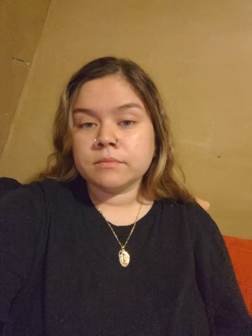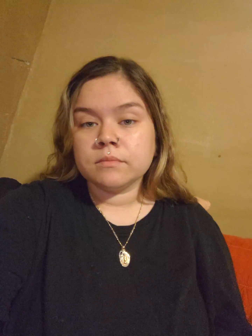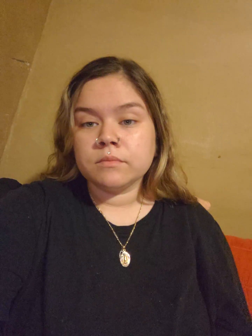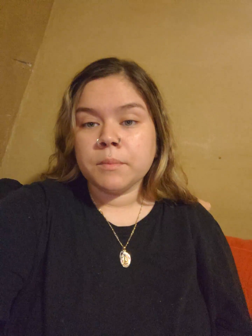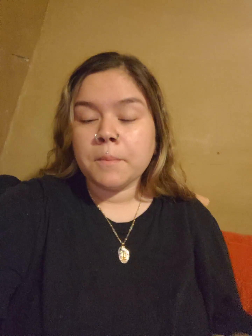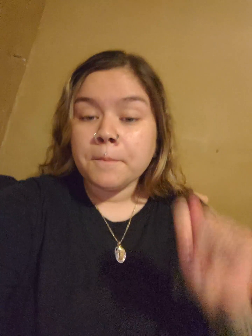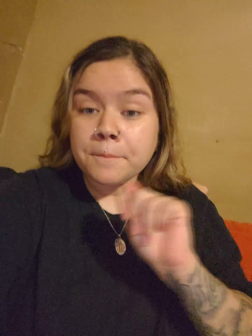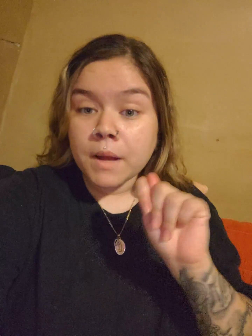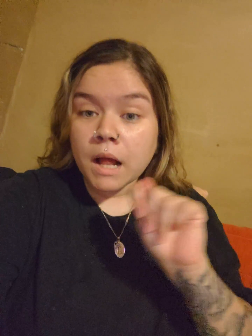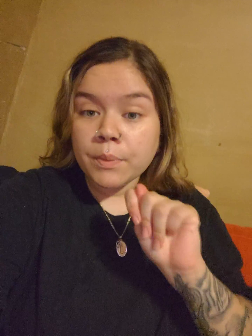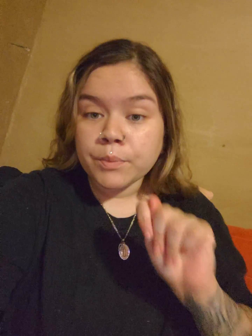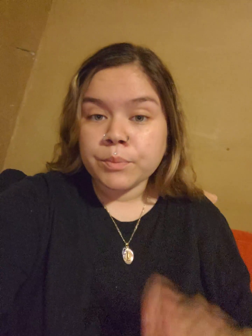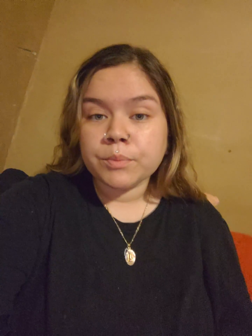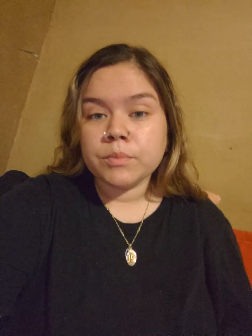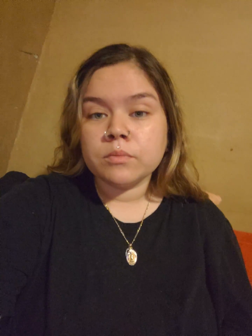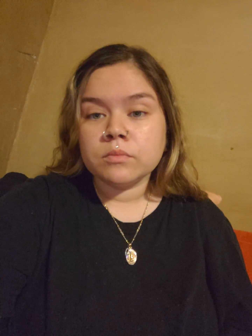bathroom